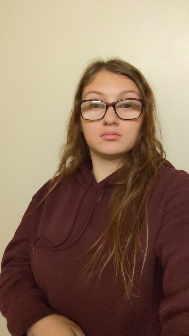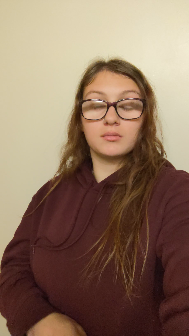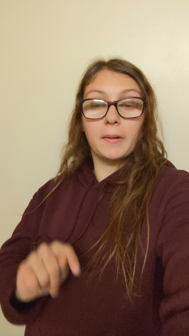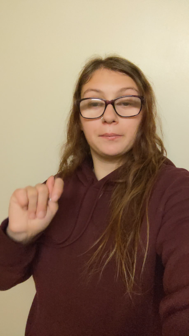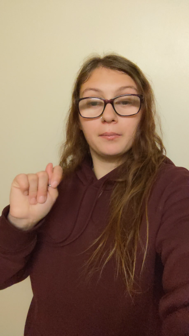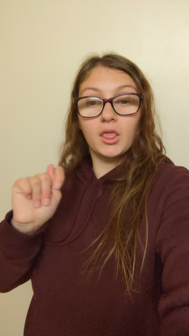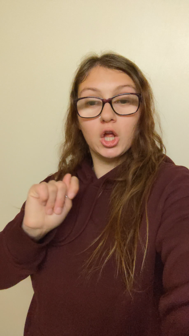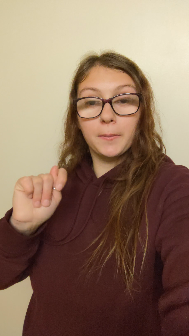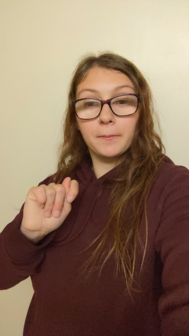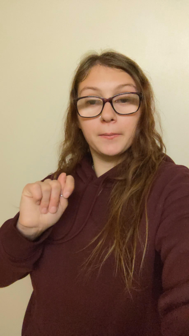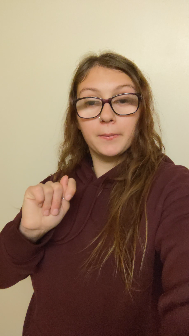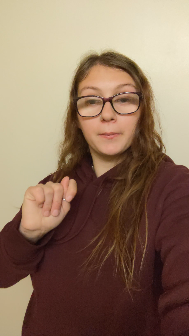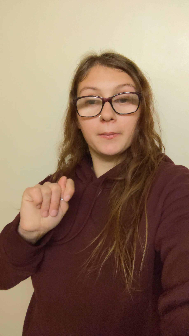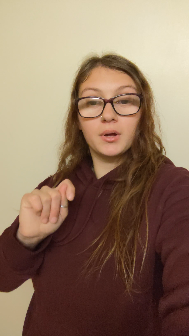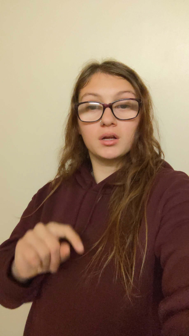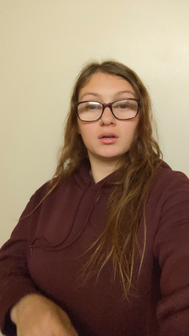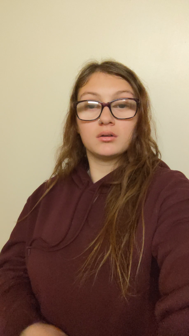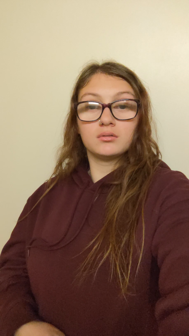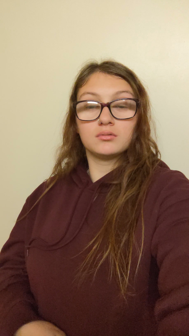bathroom